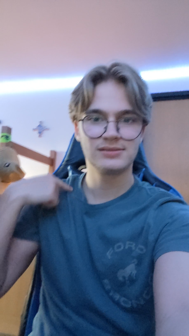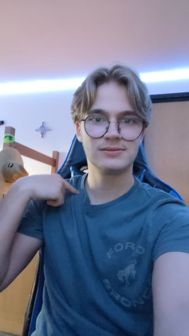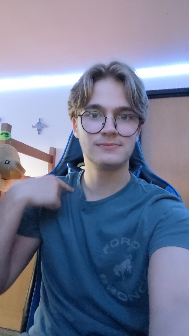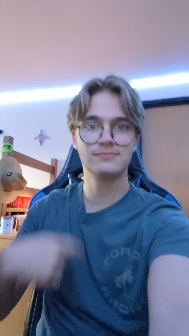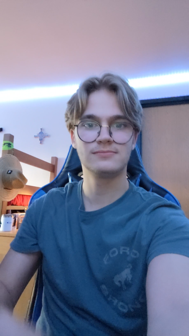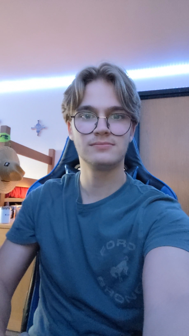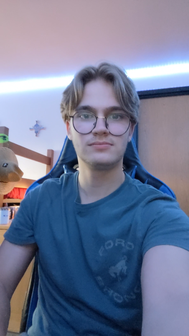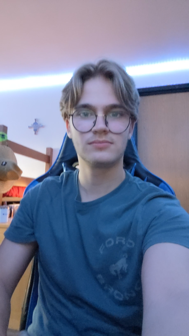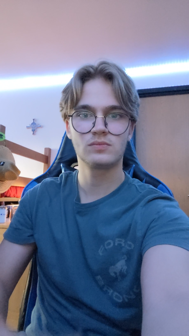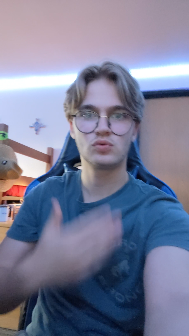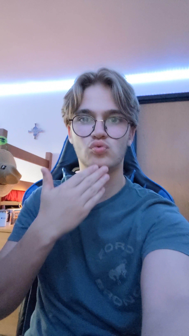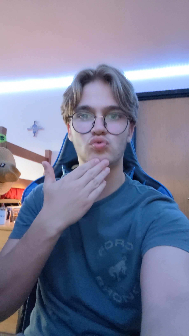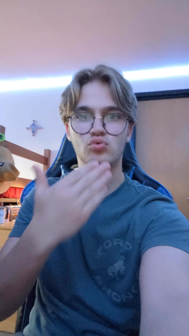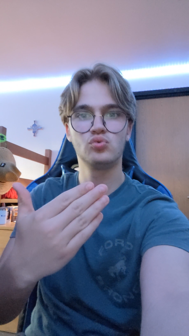good